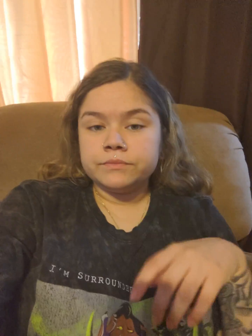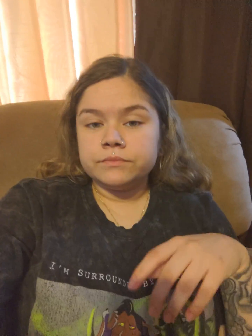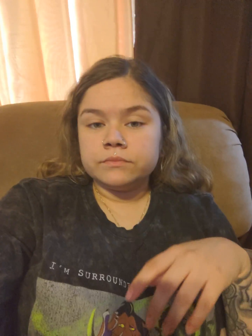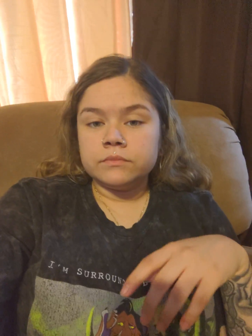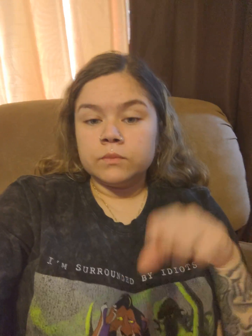motorcycle